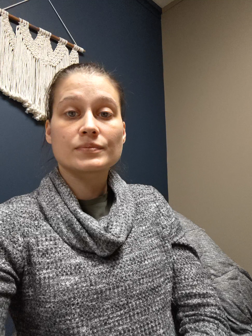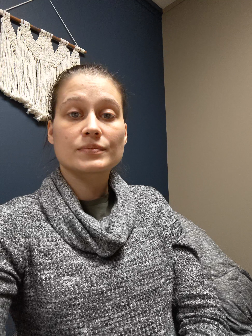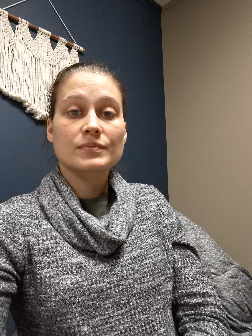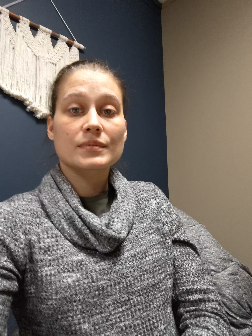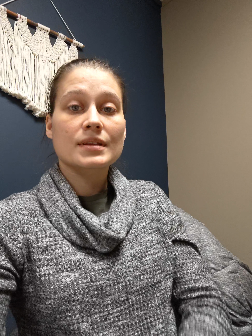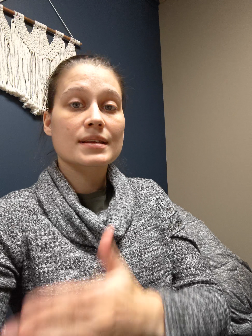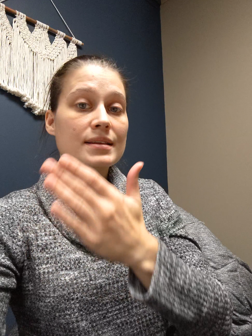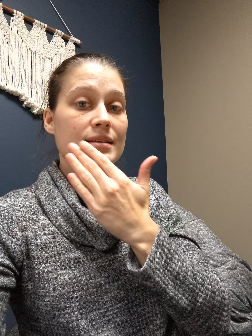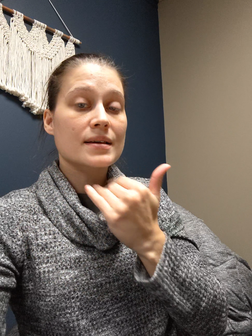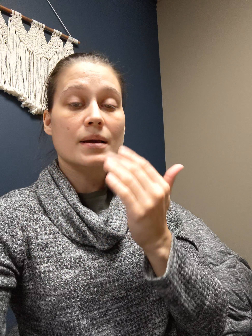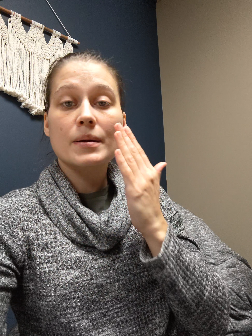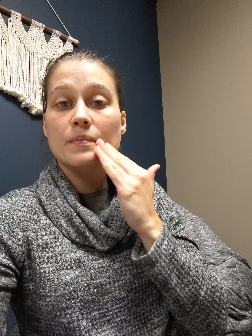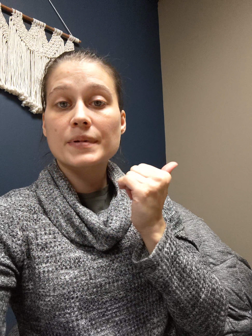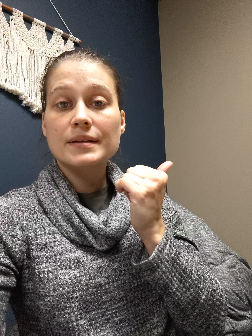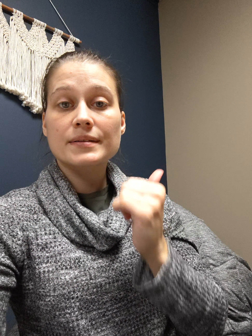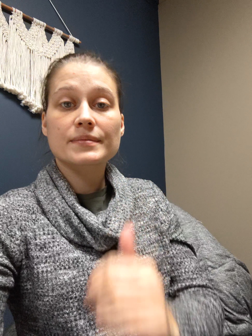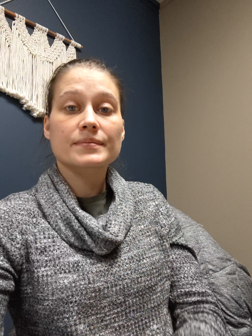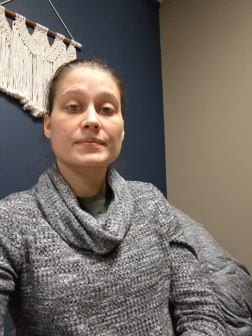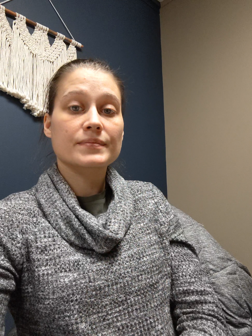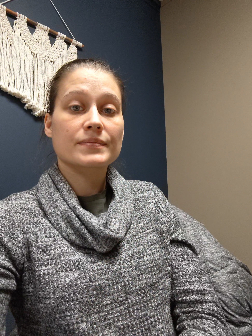napkin